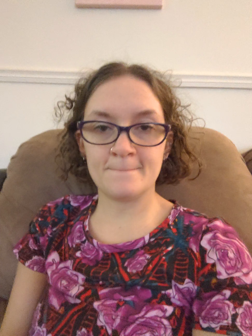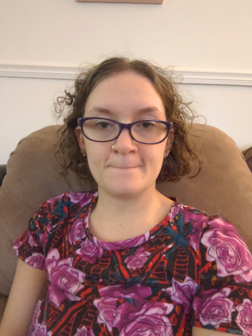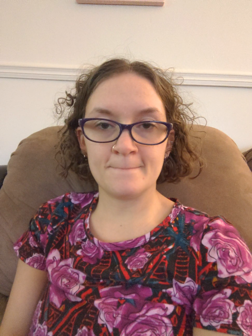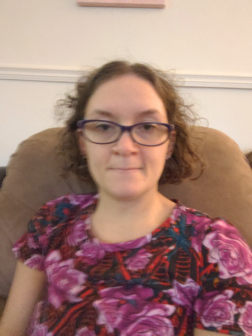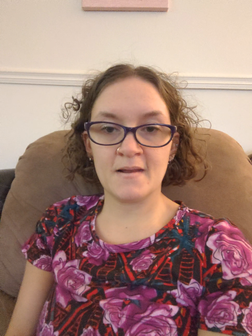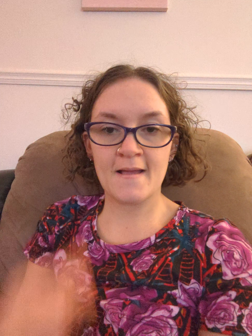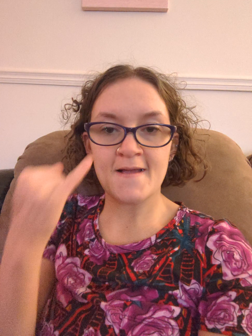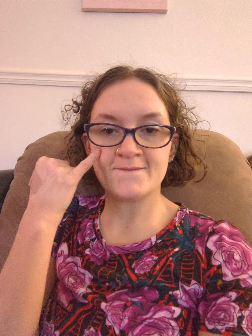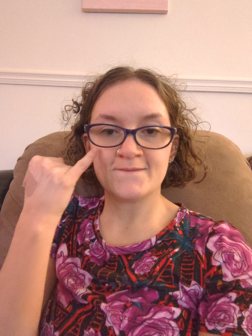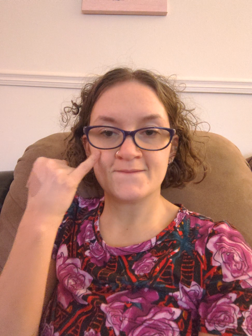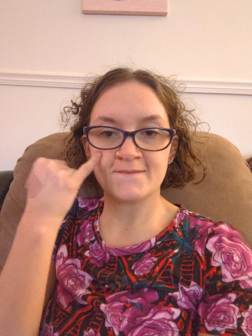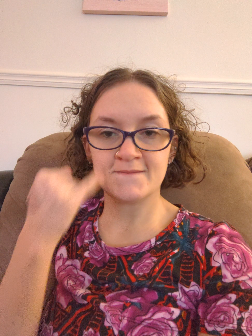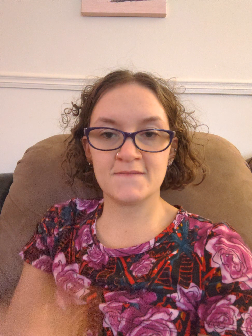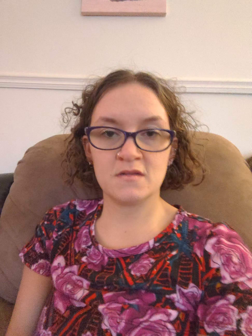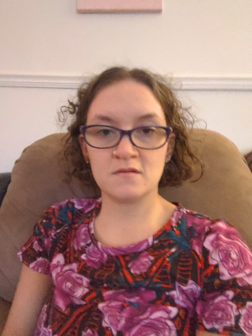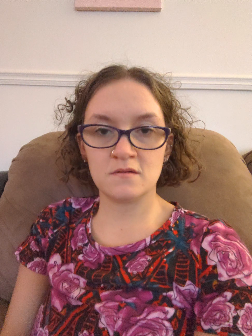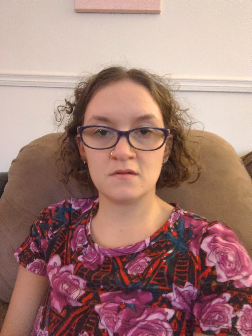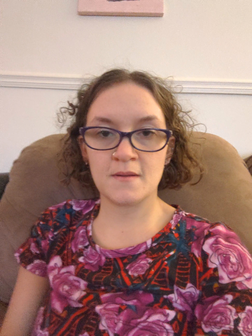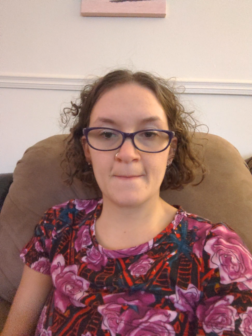if